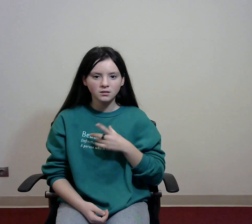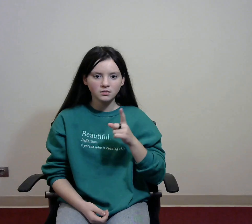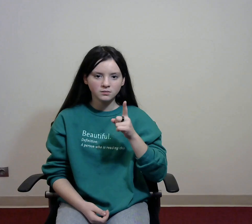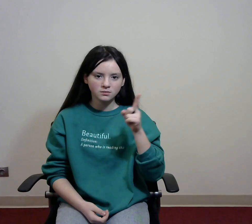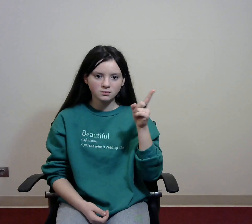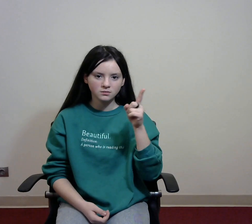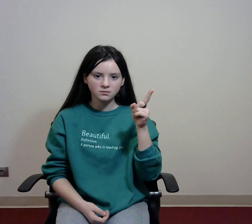orda